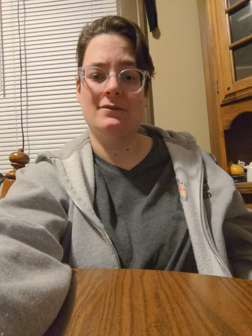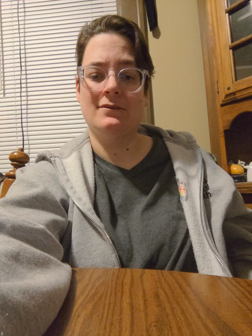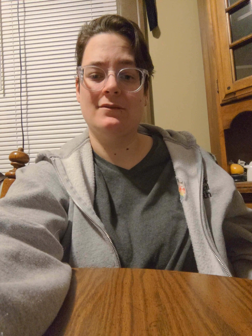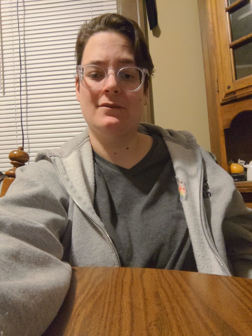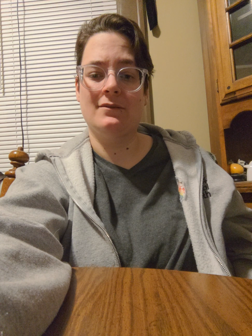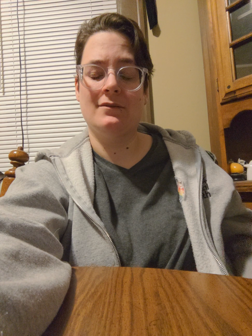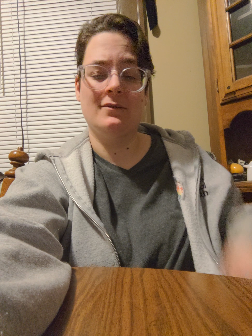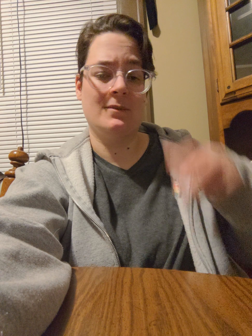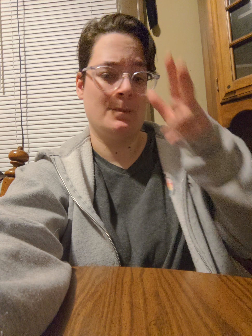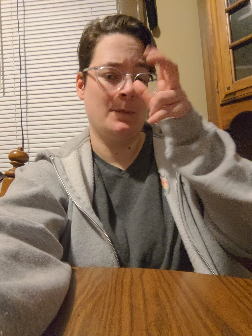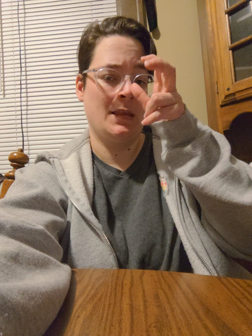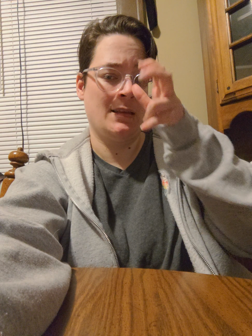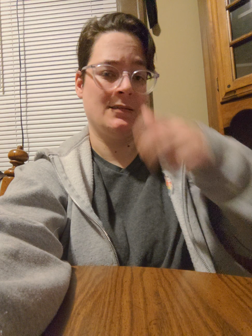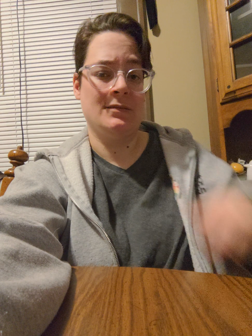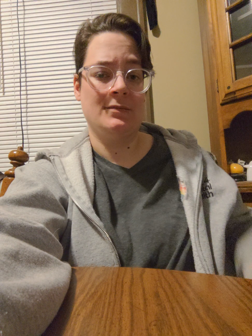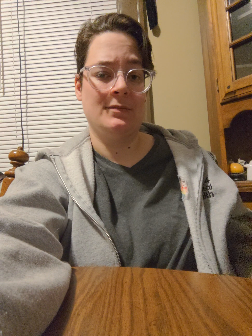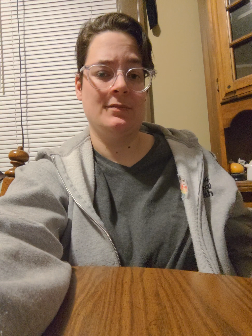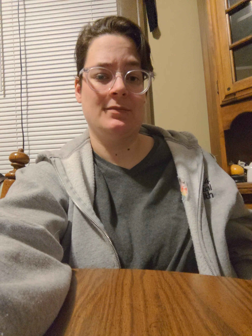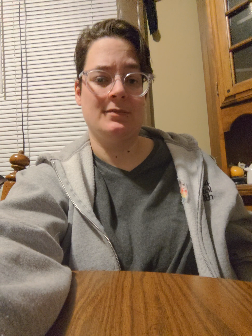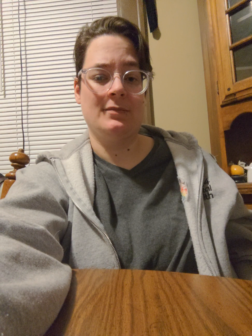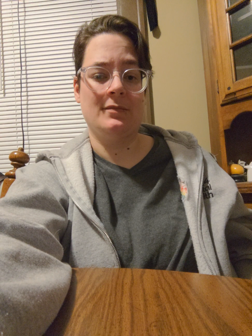bug